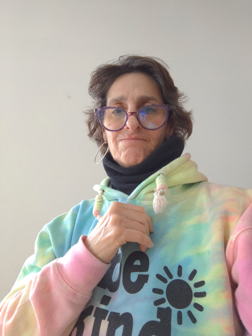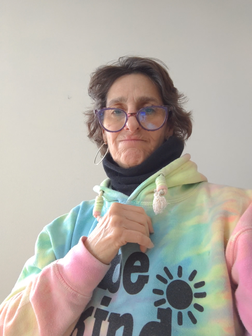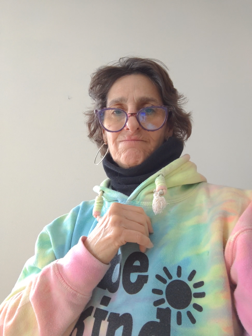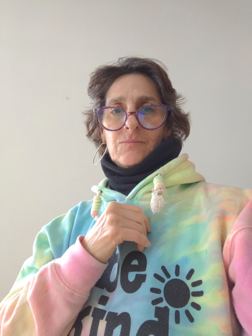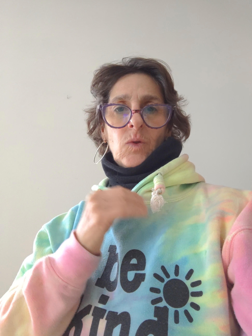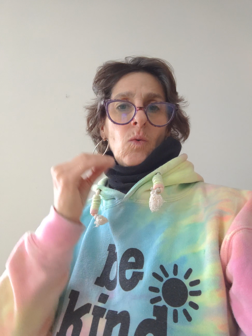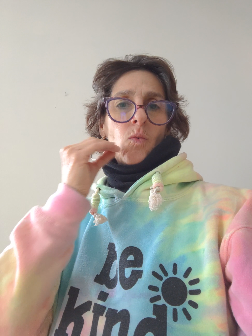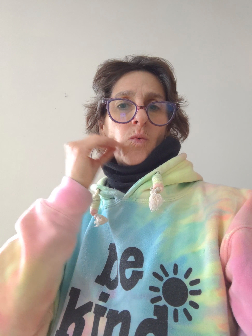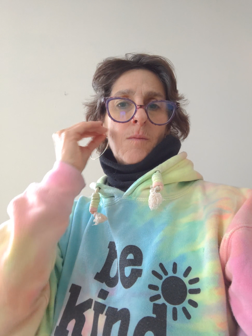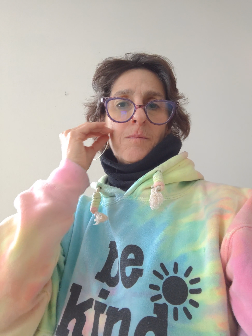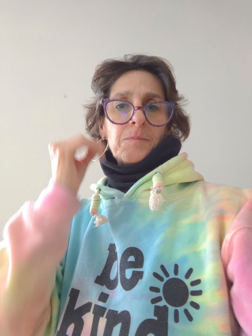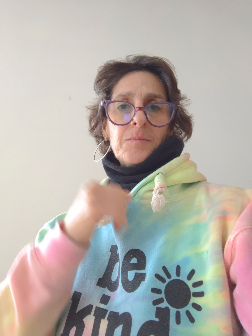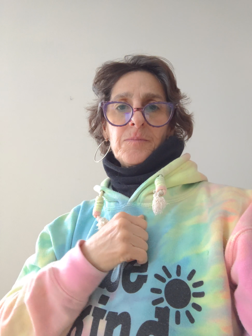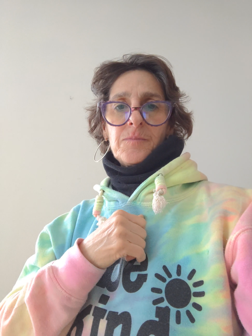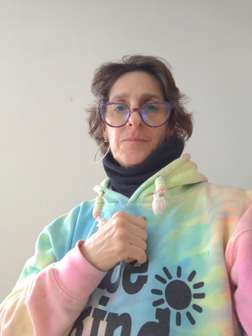home